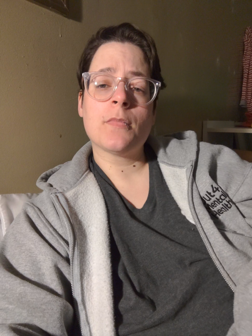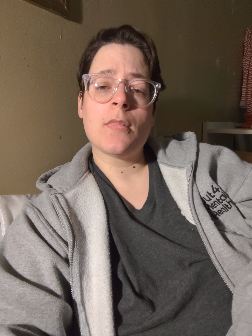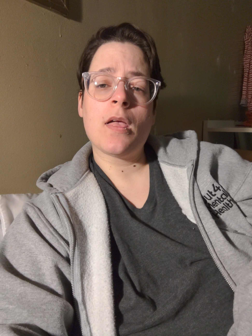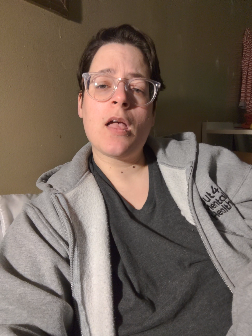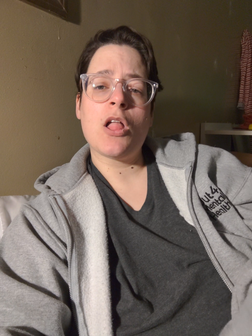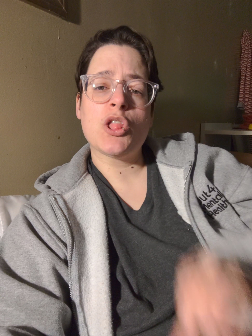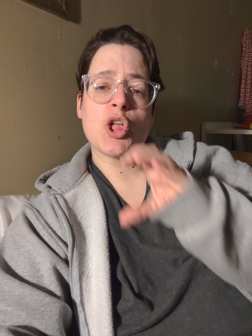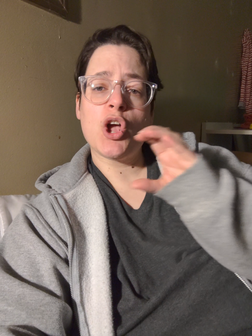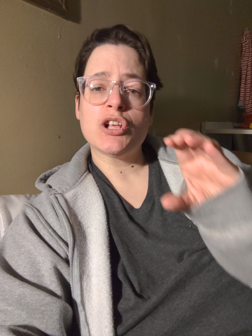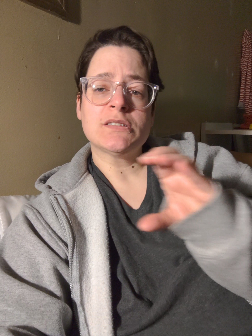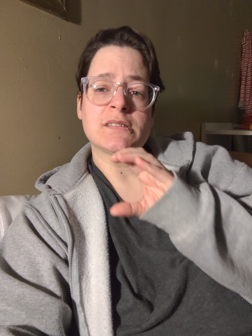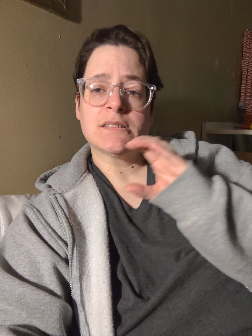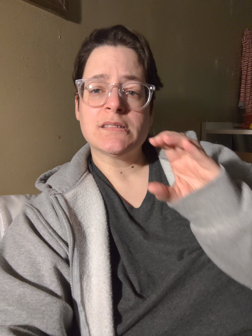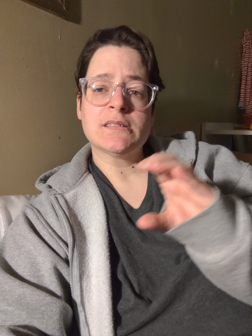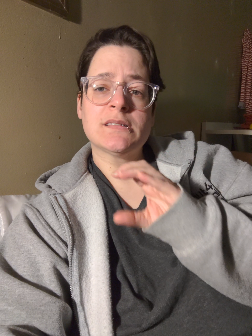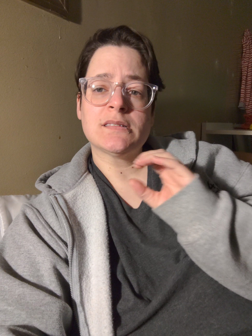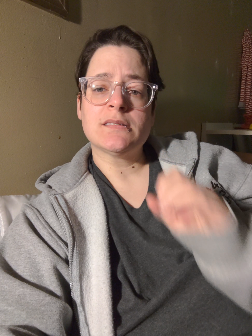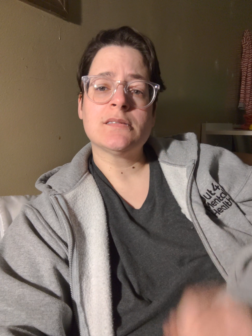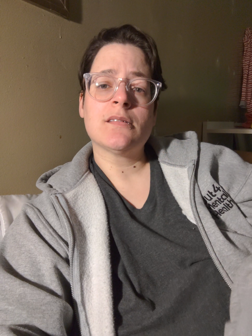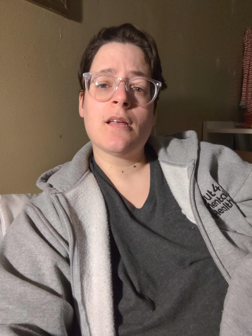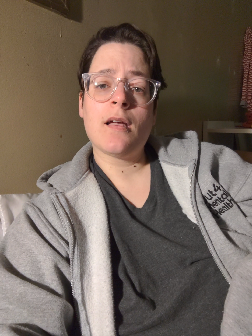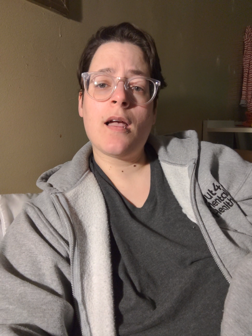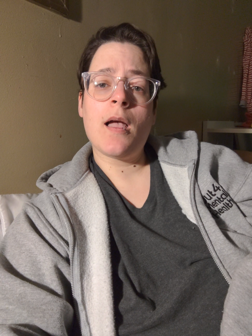chocolate